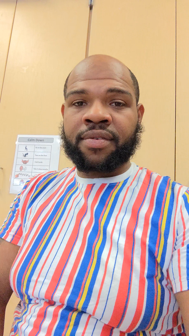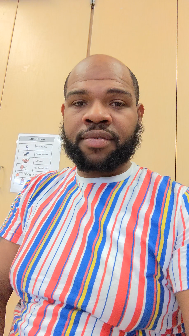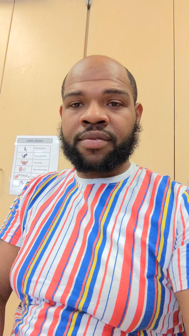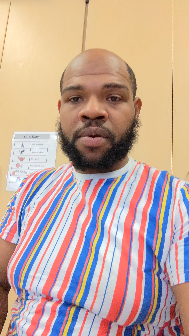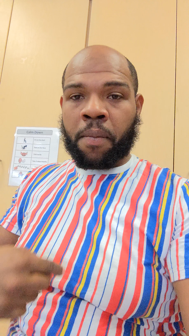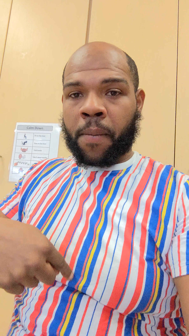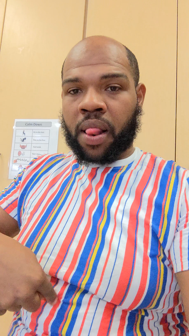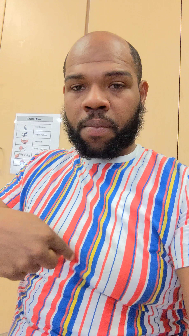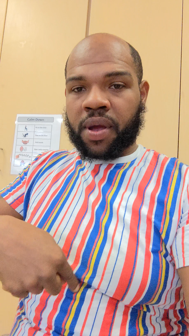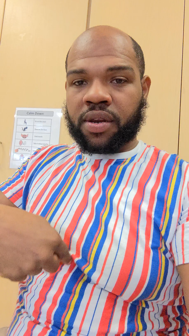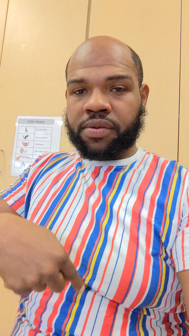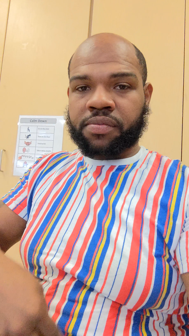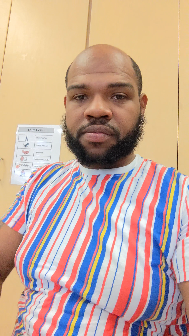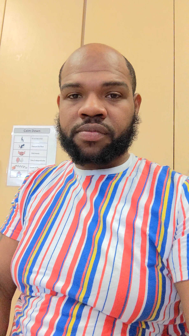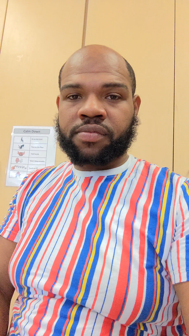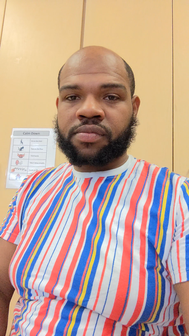belly button